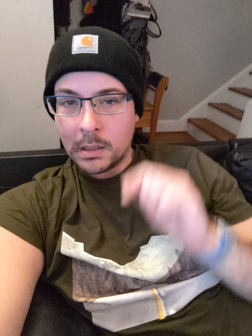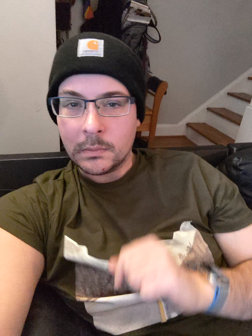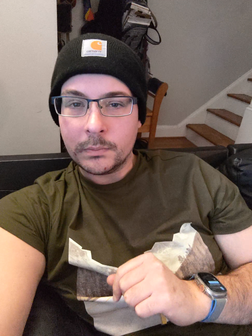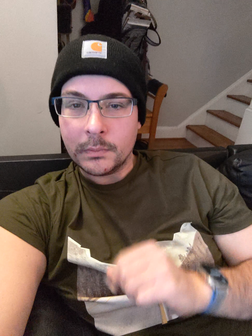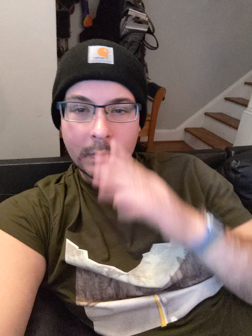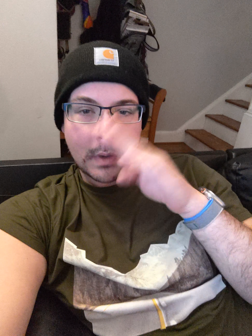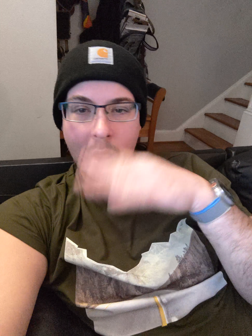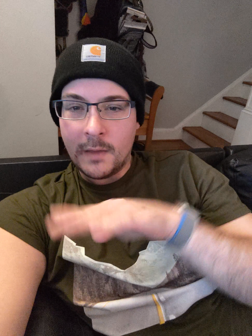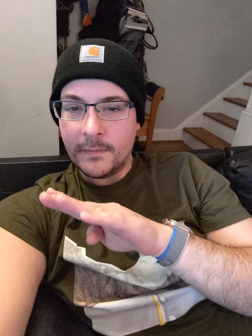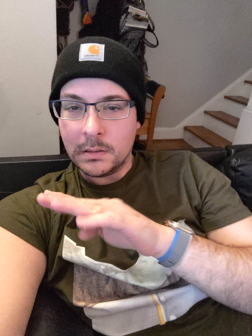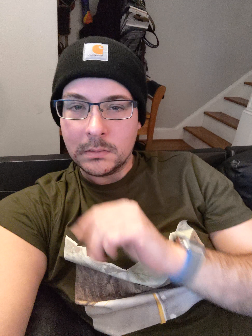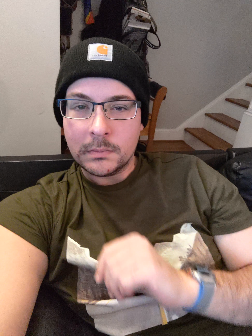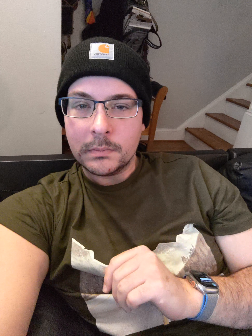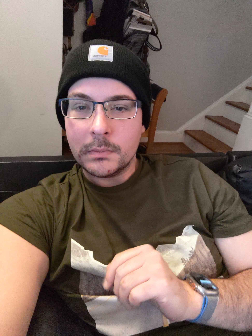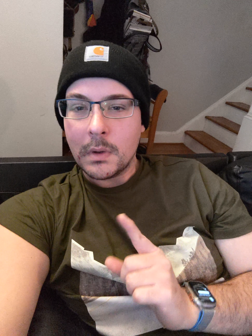elephant